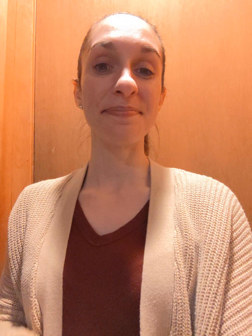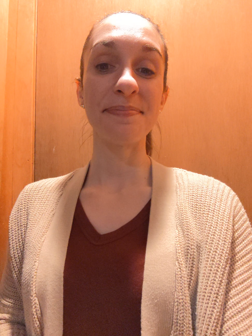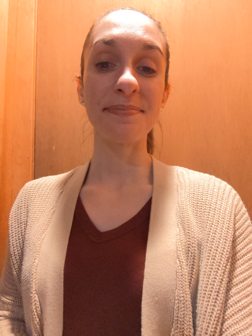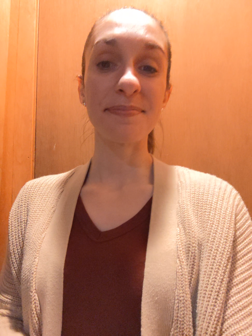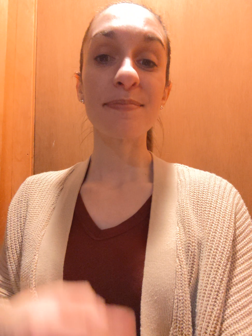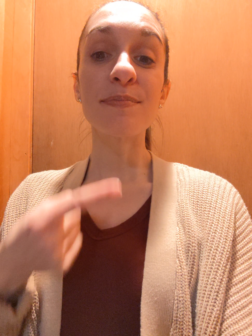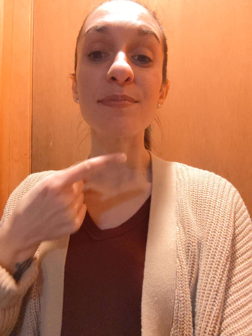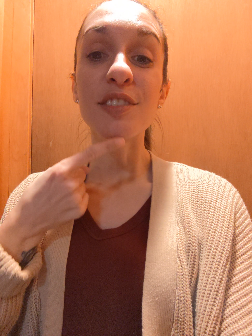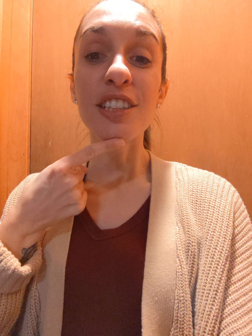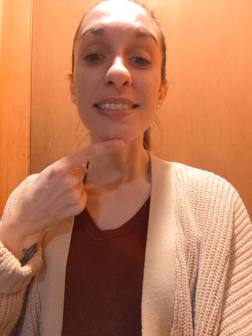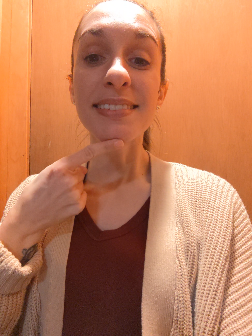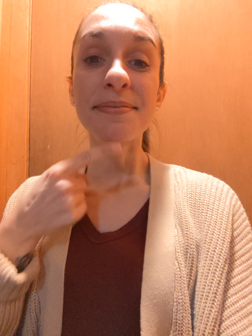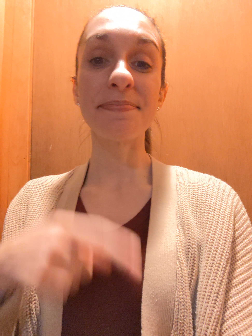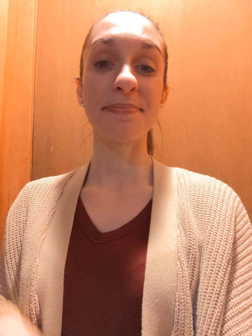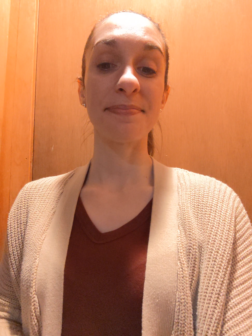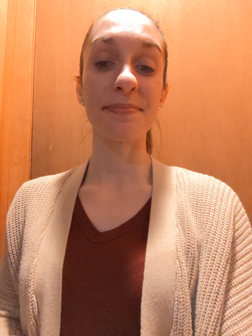chin